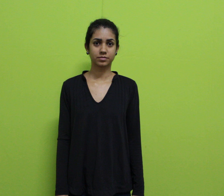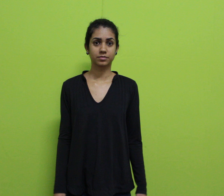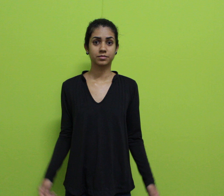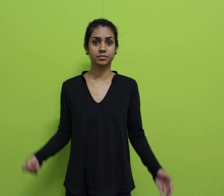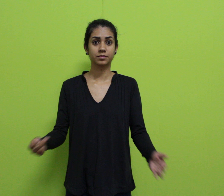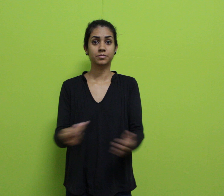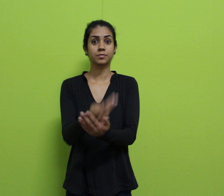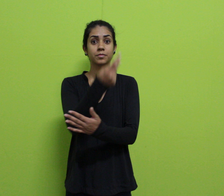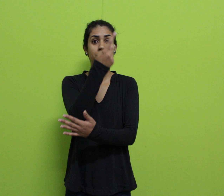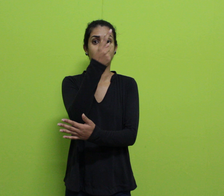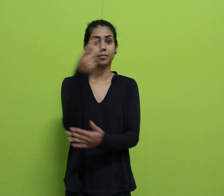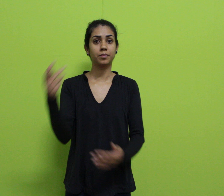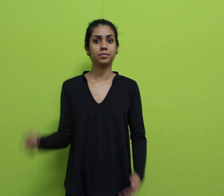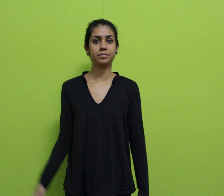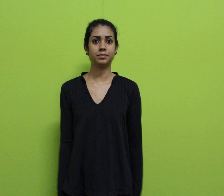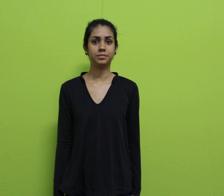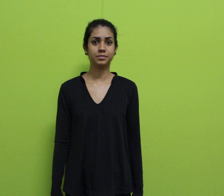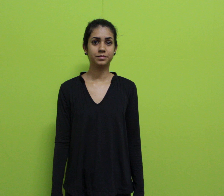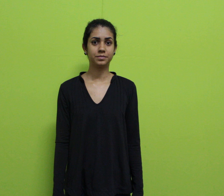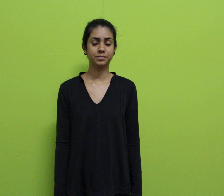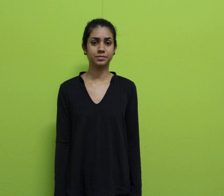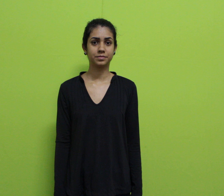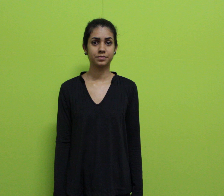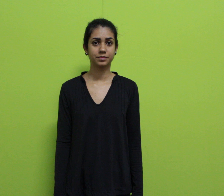acontecer